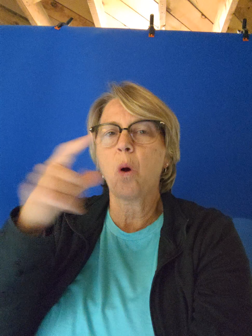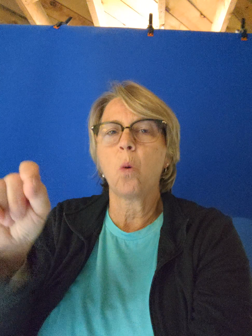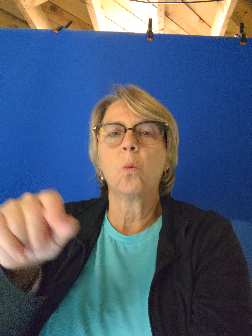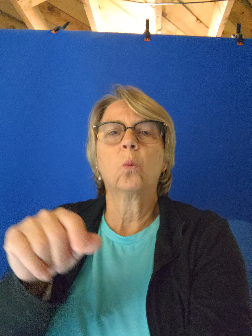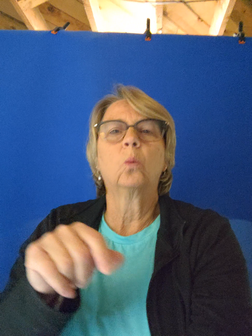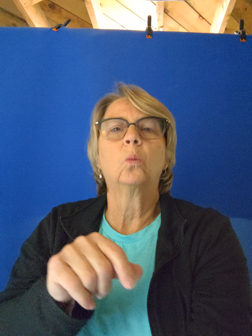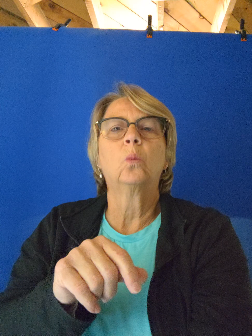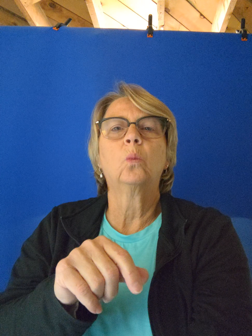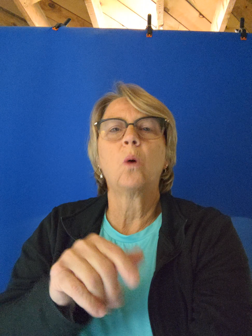go